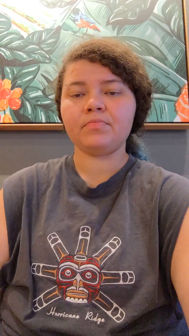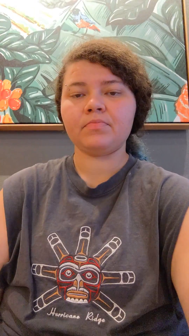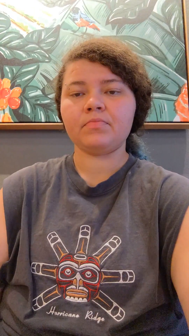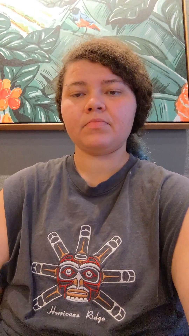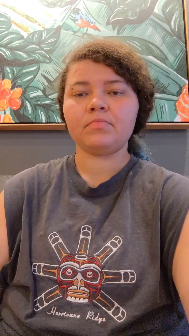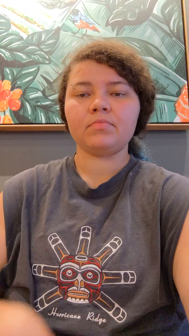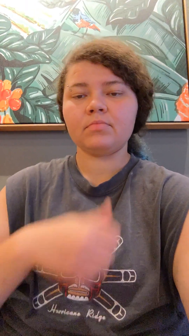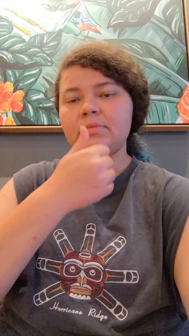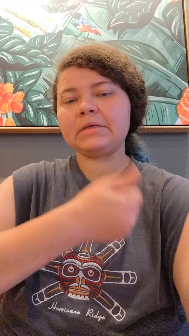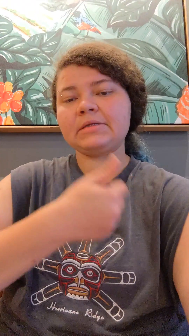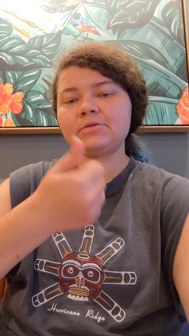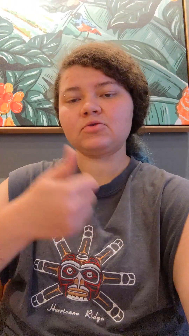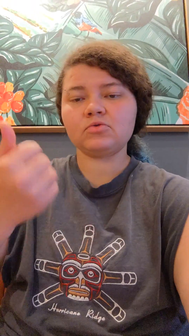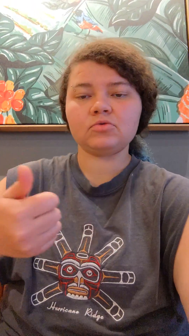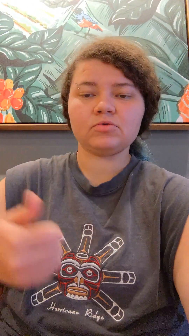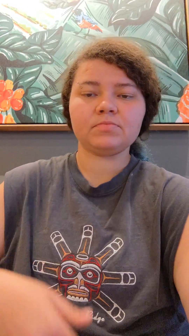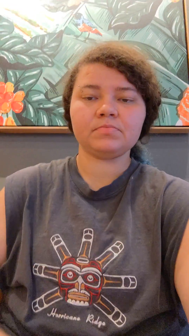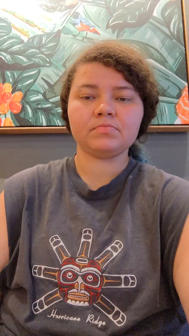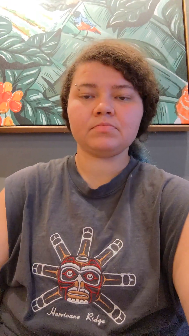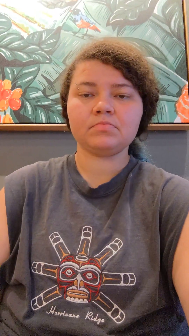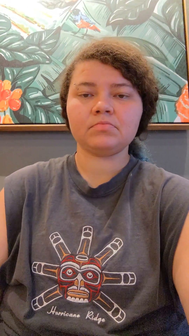each